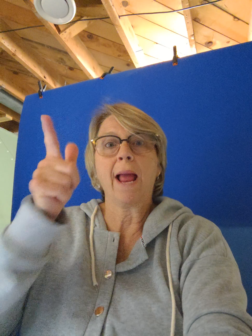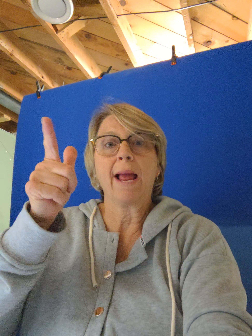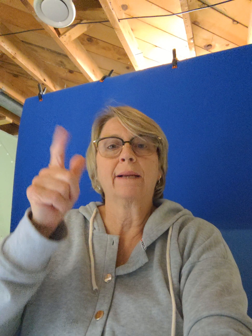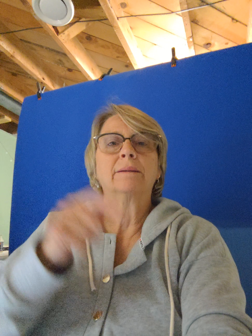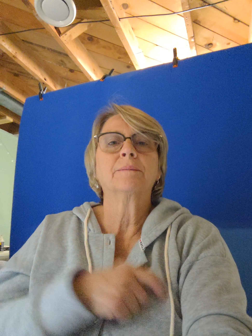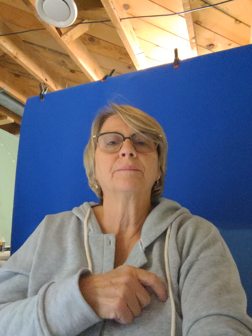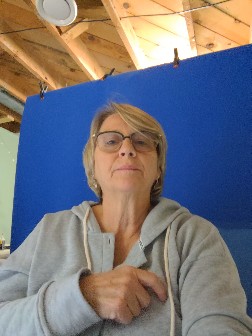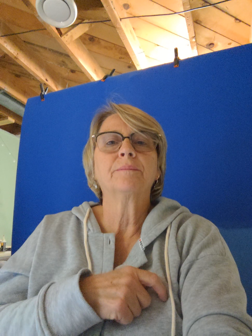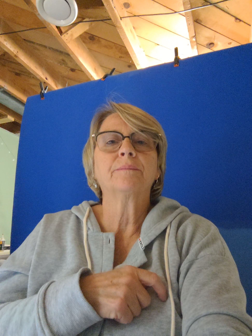wake